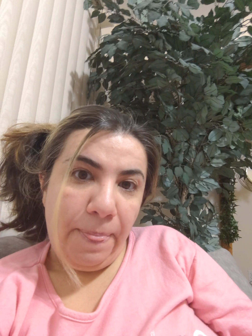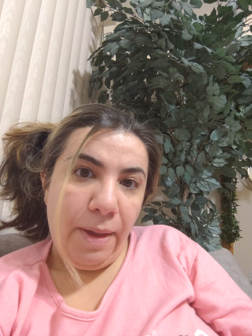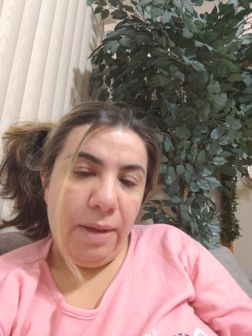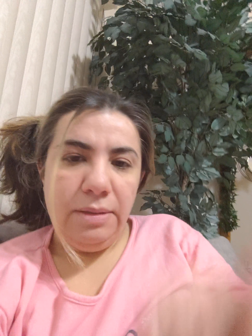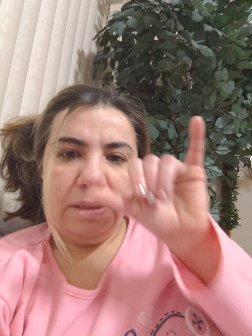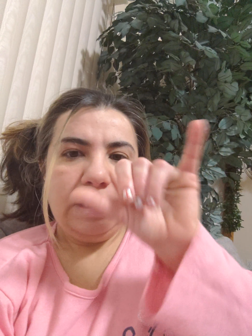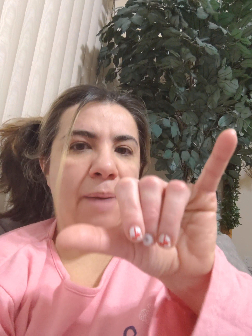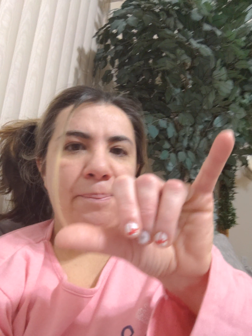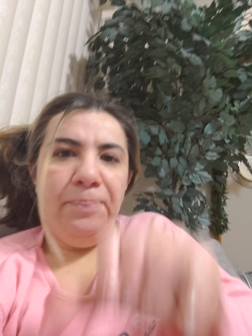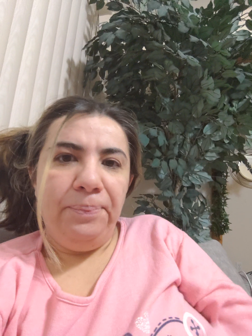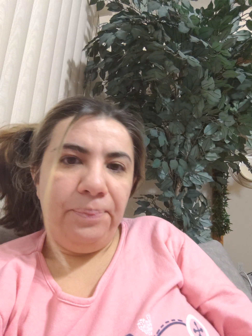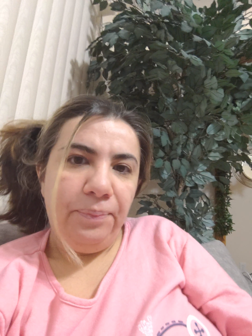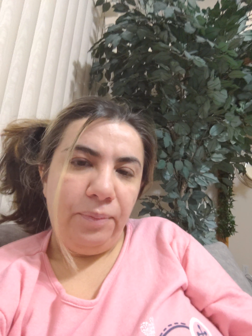stay